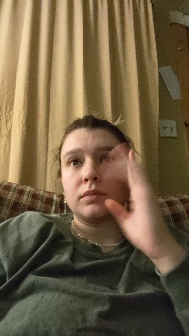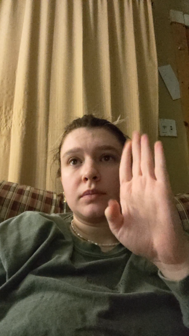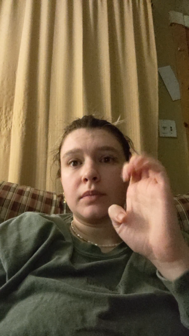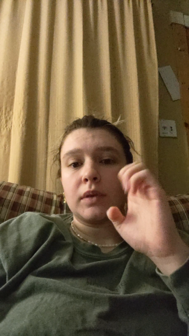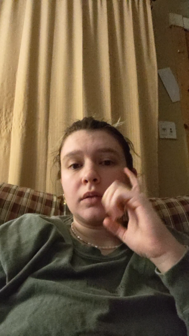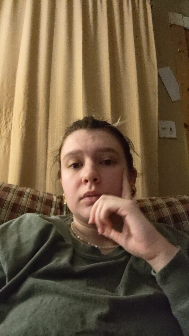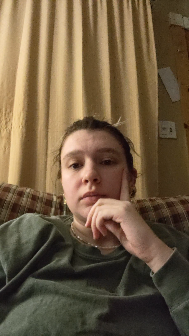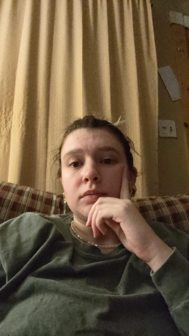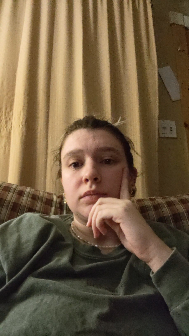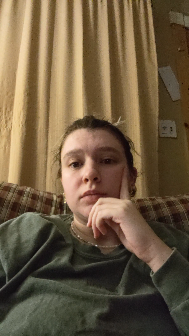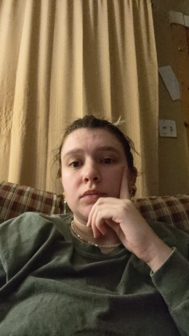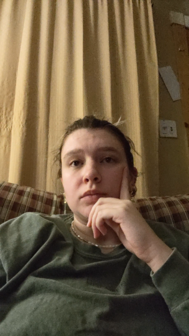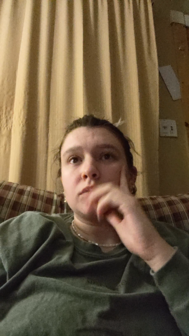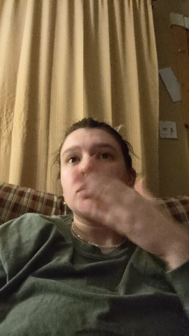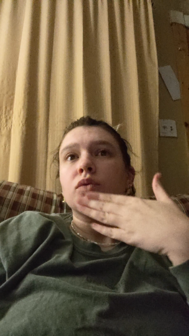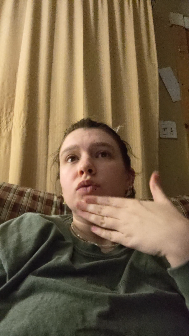good